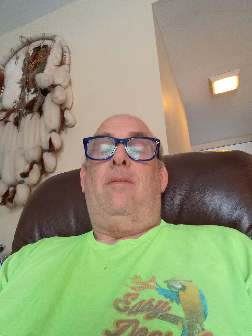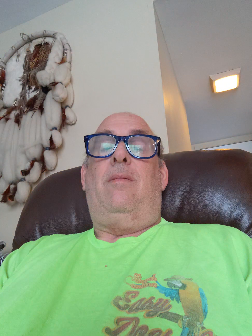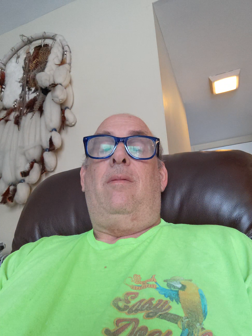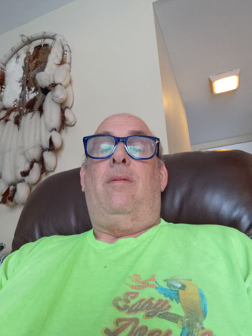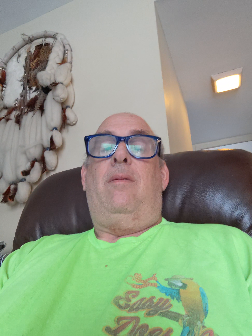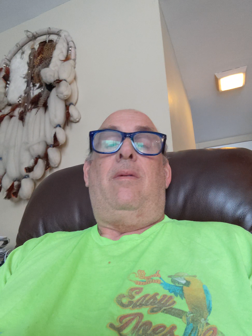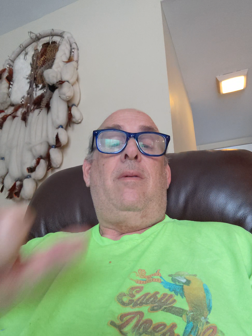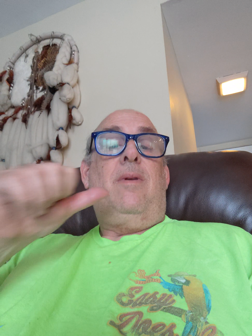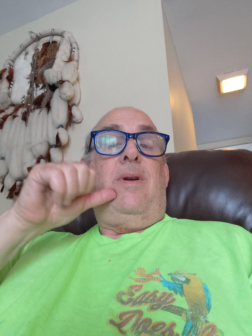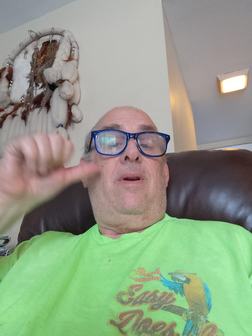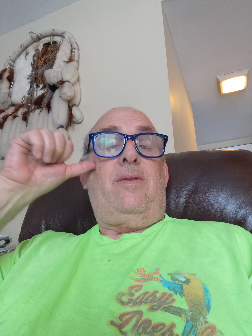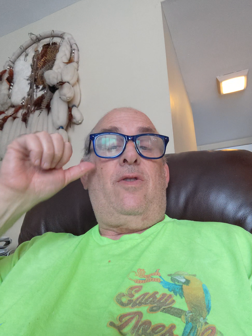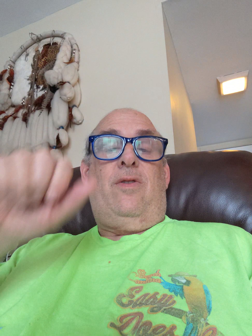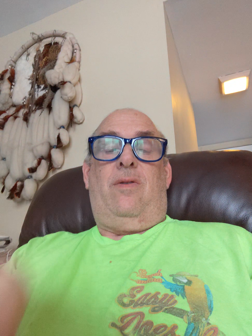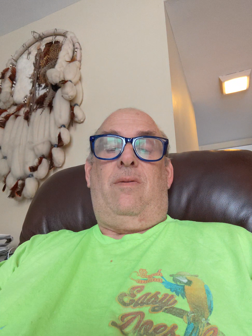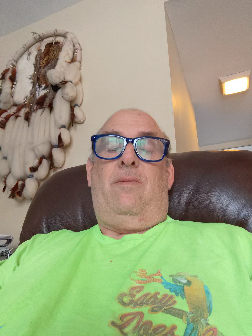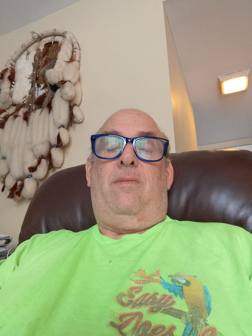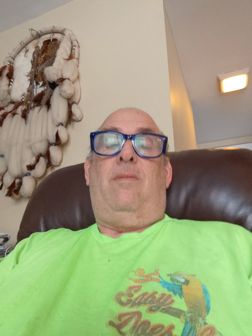yesterday